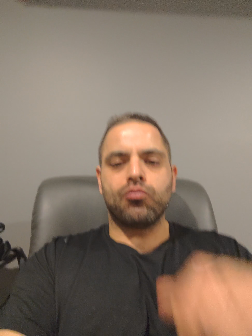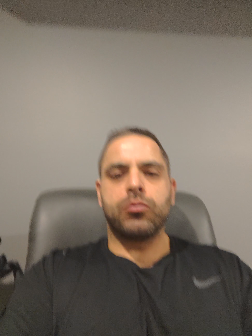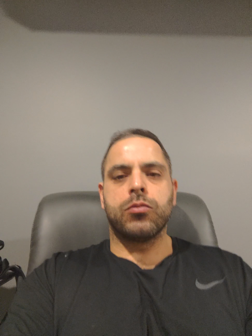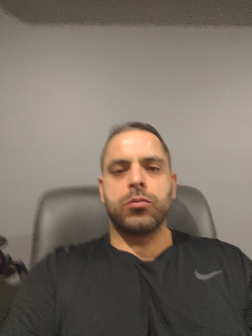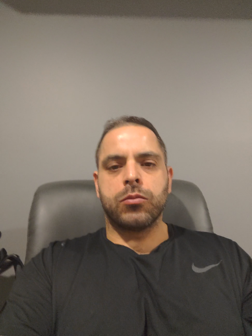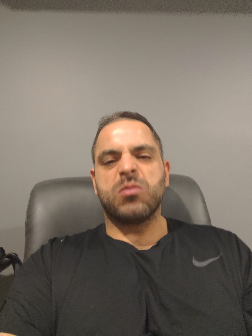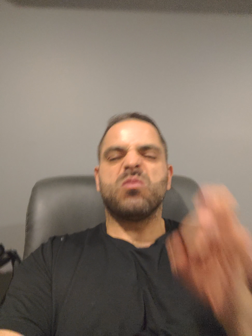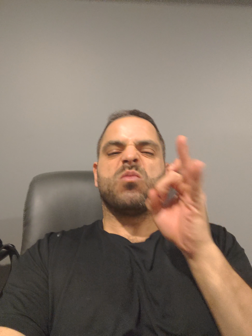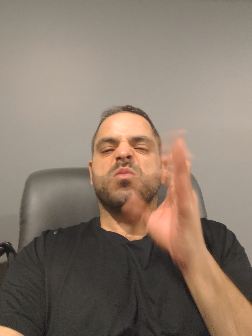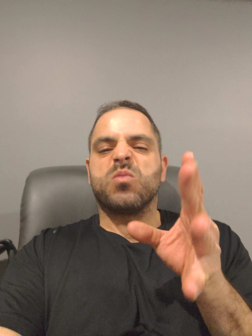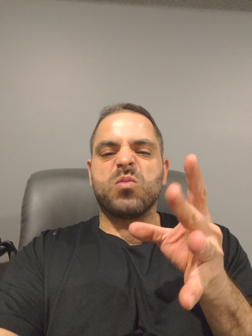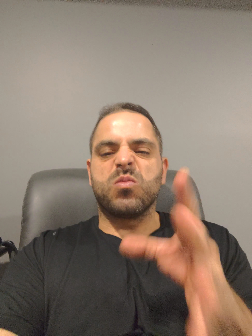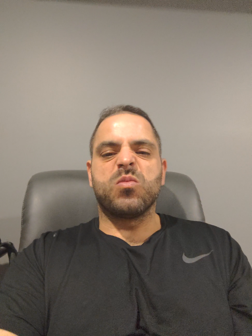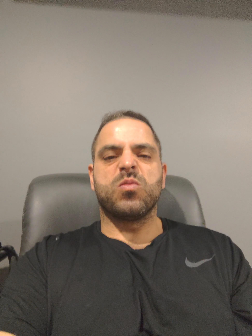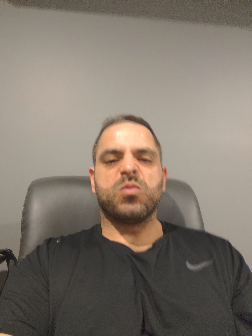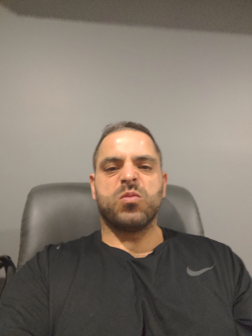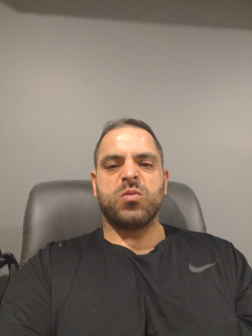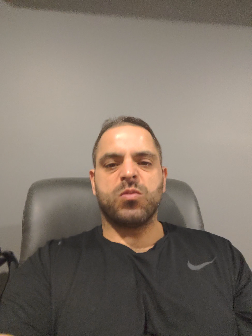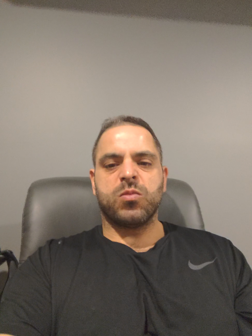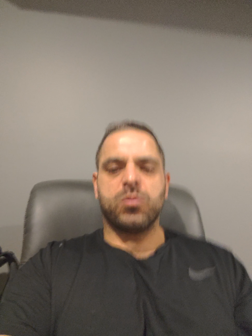hate